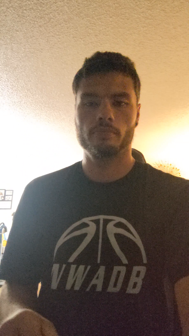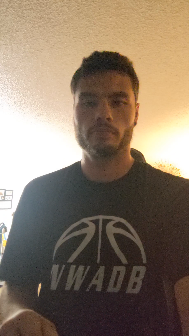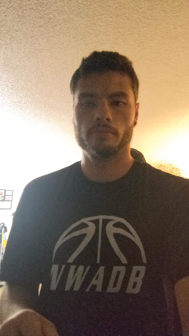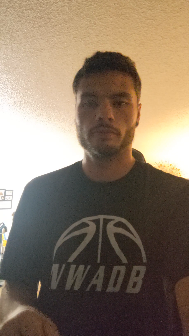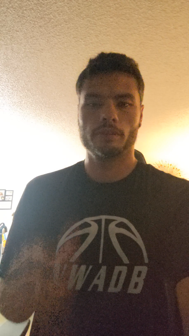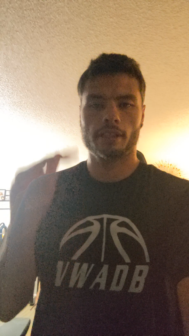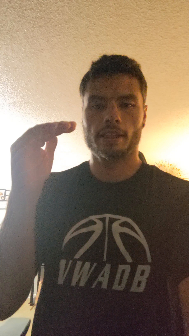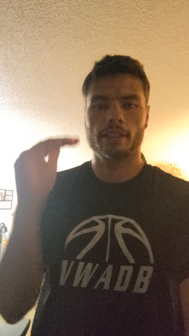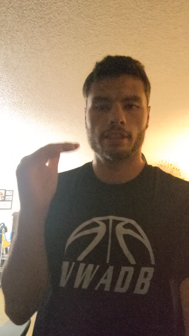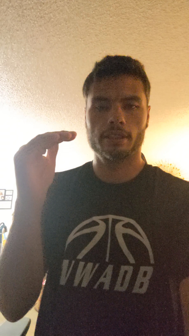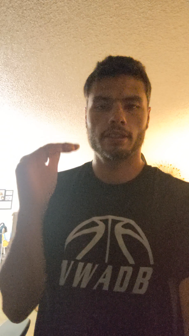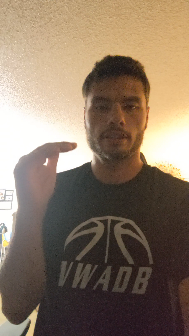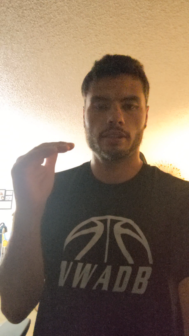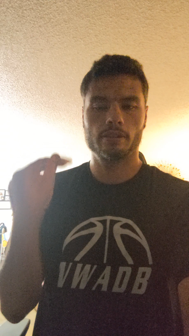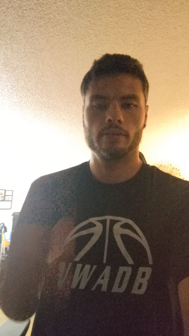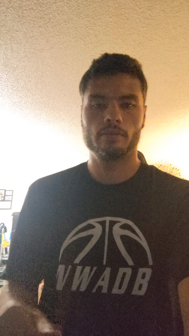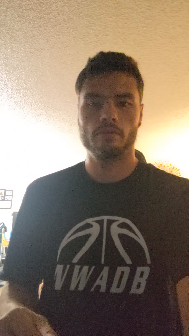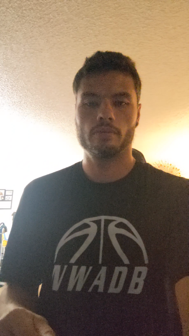little